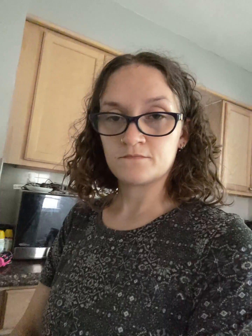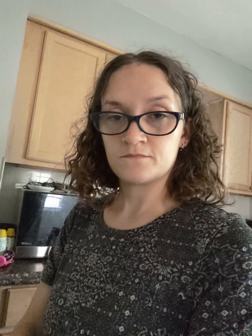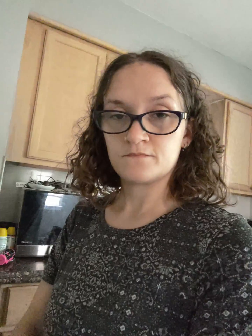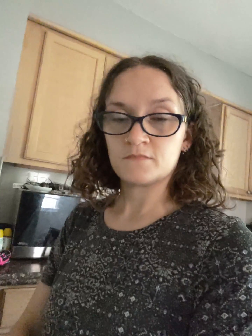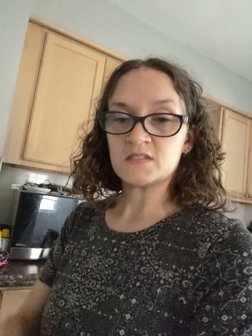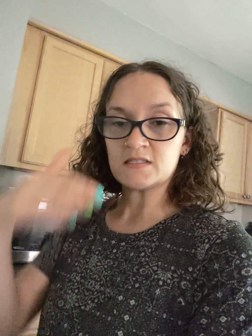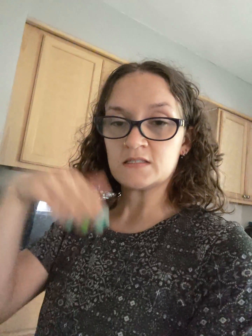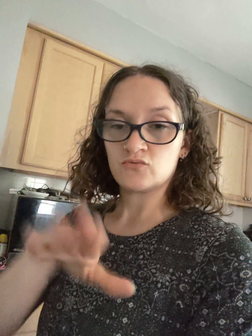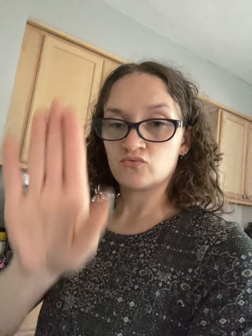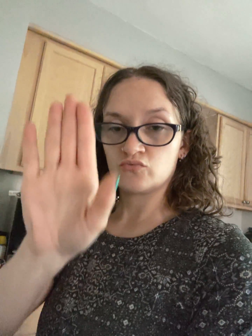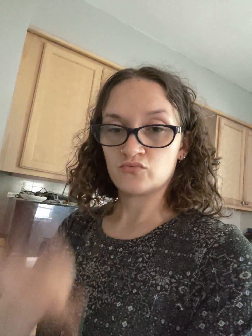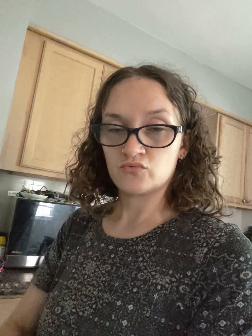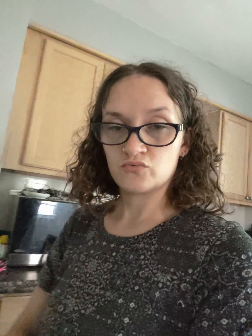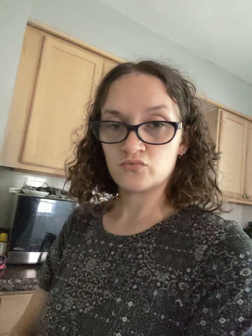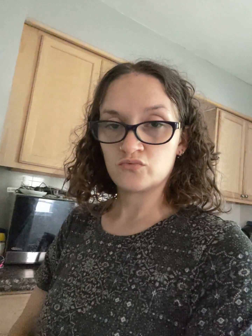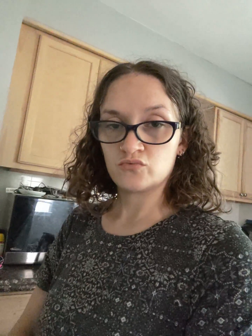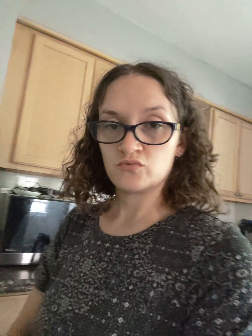enter